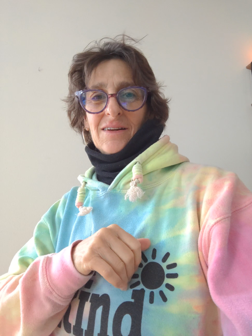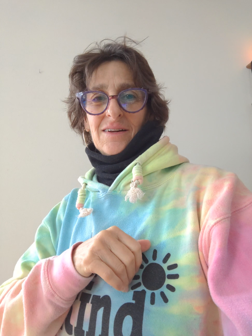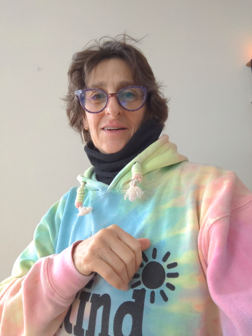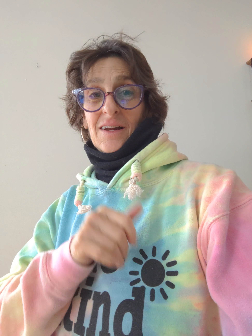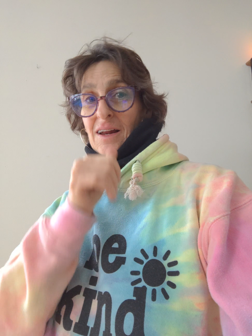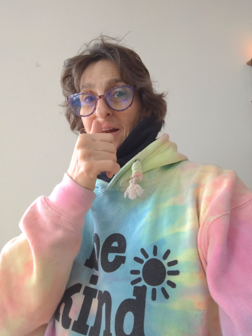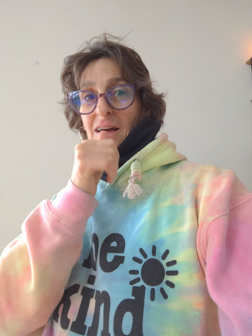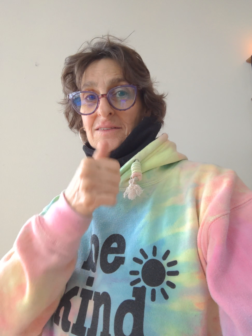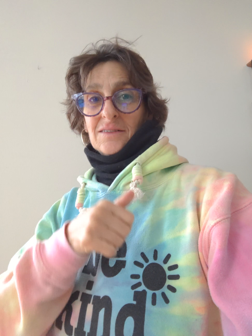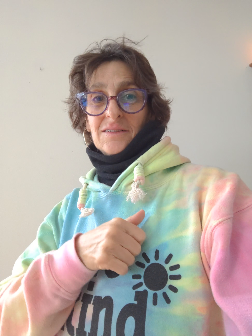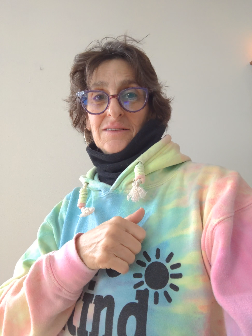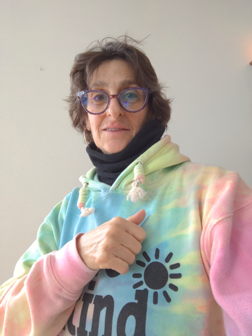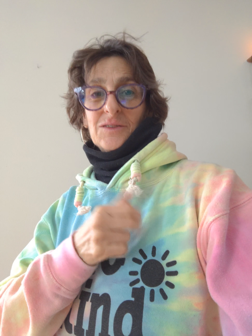nuts